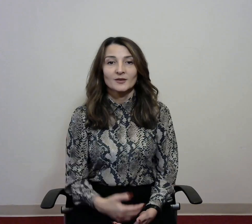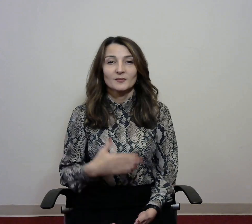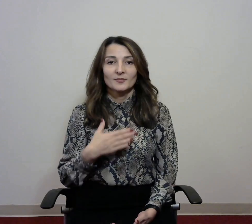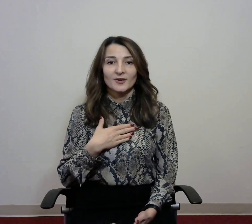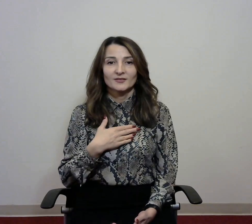mən